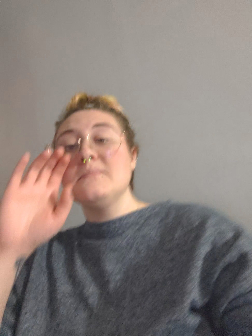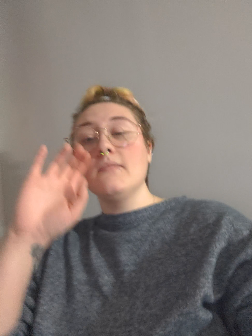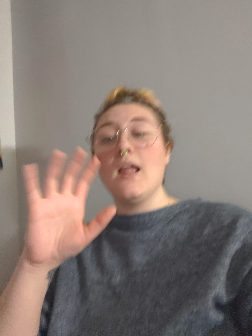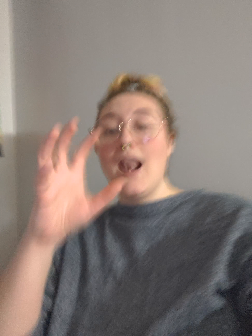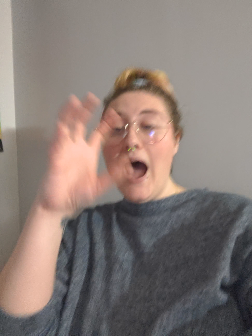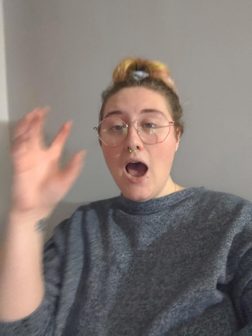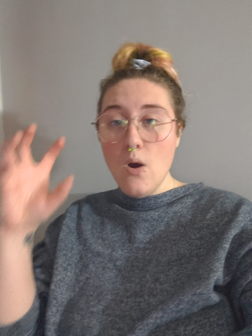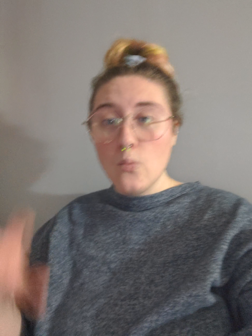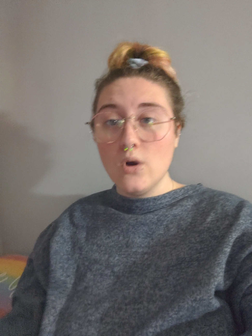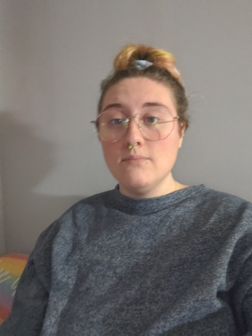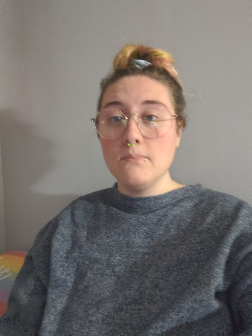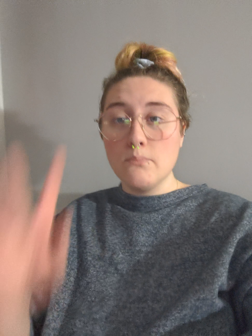cloud